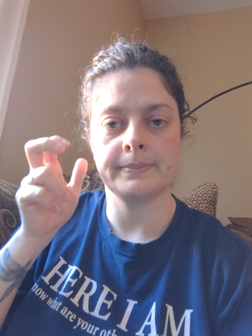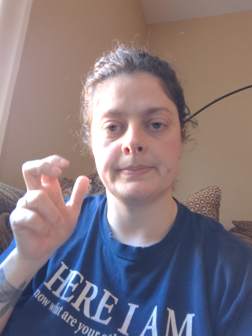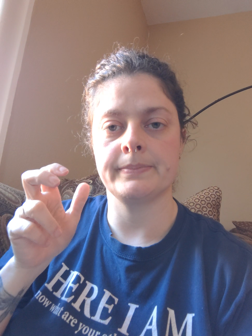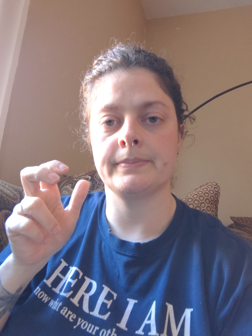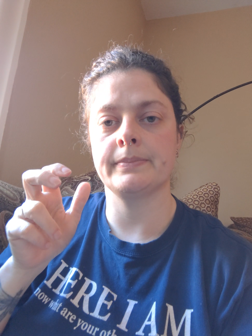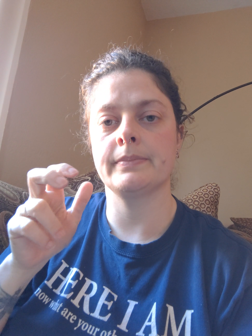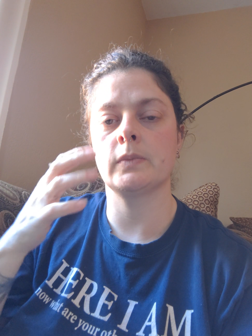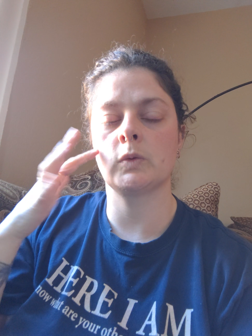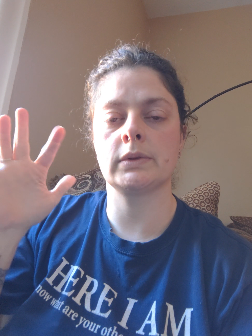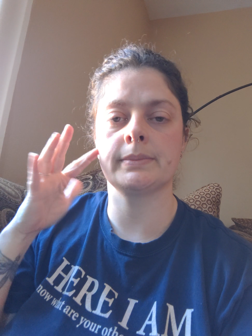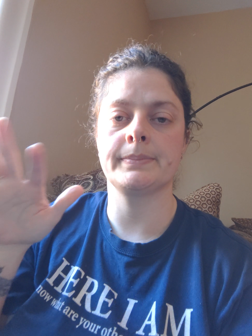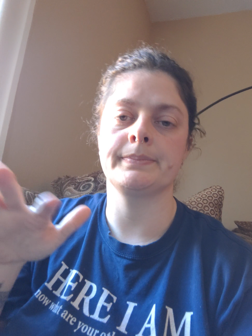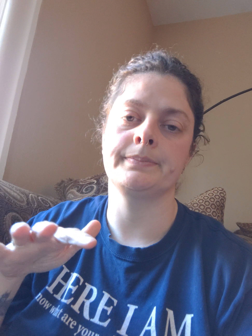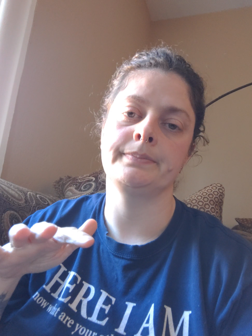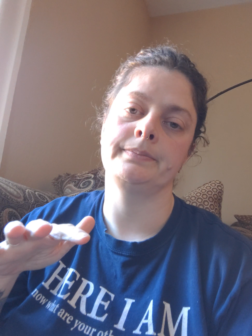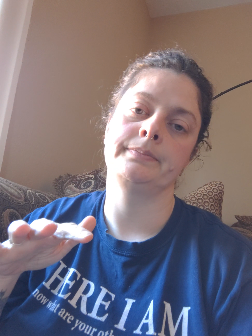noisy